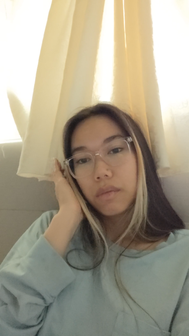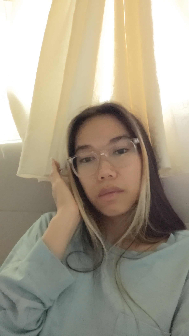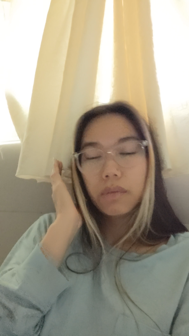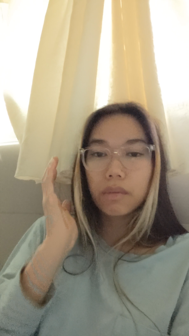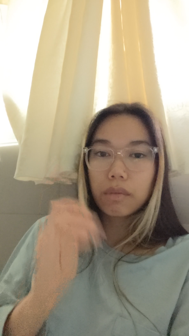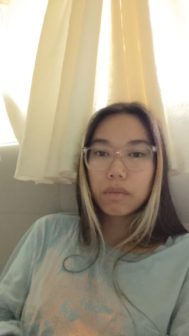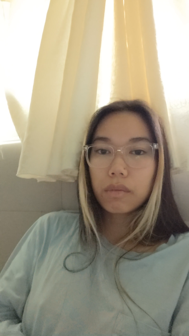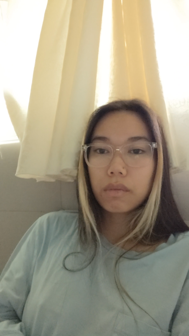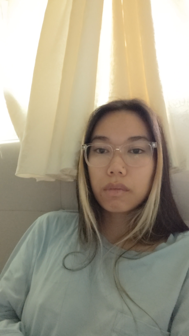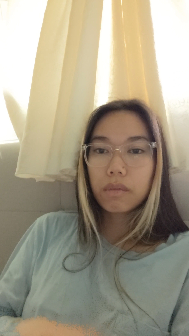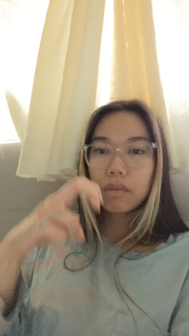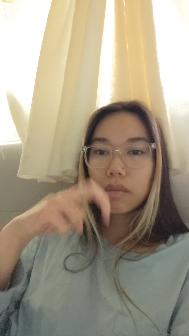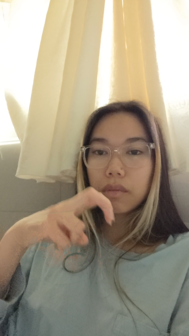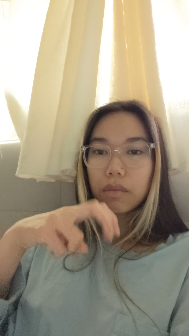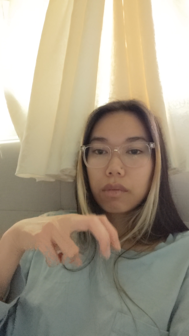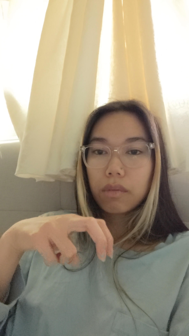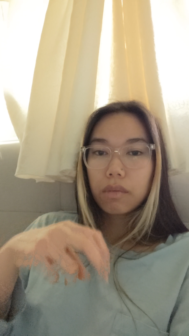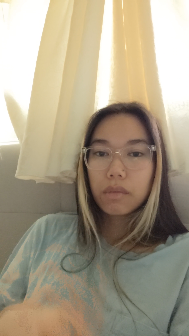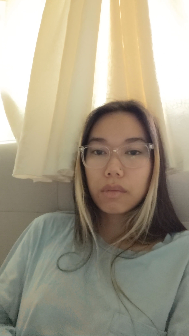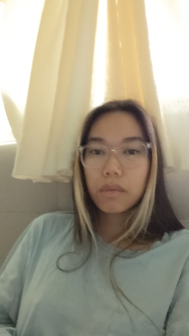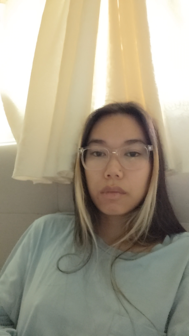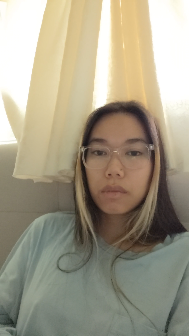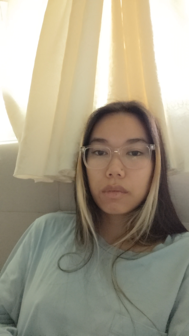potato